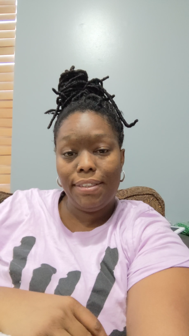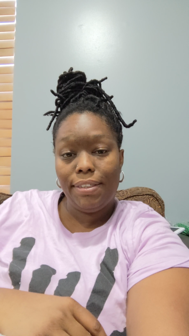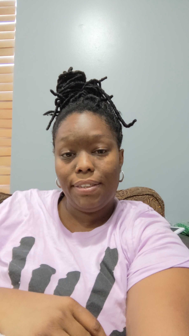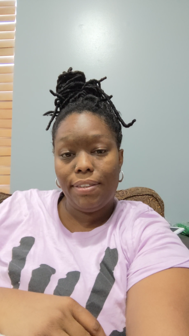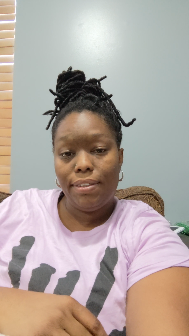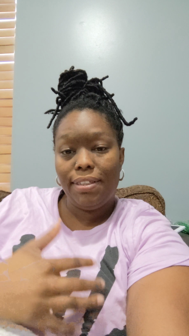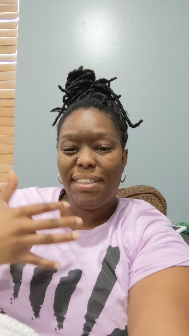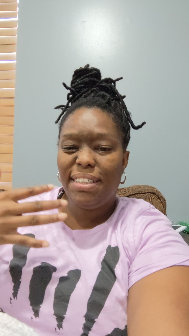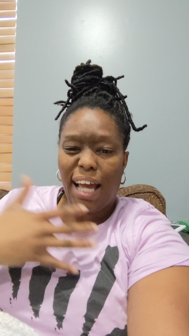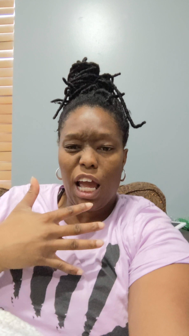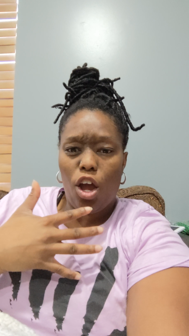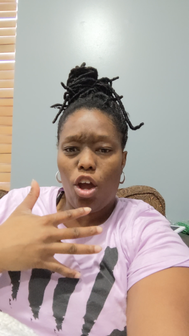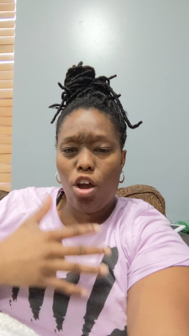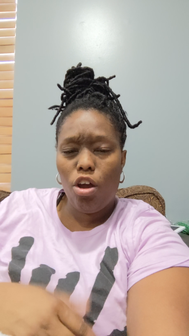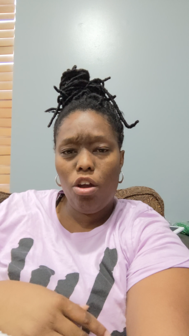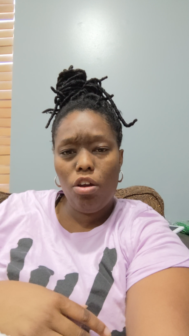scared